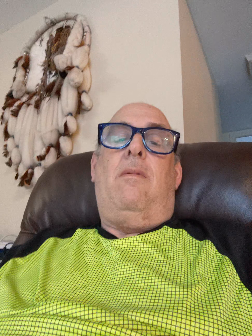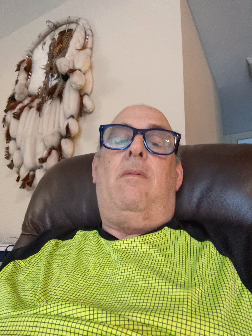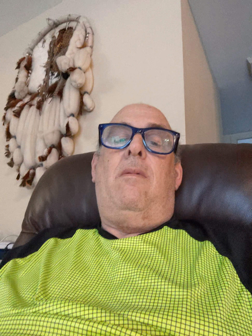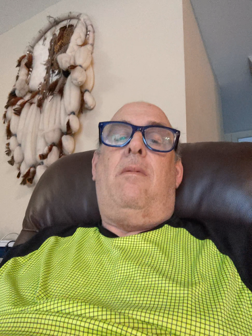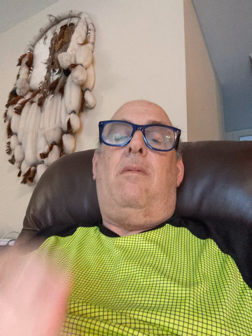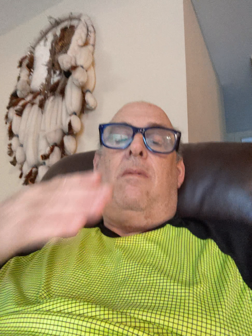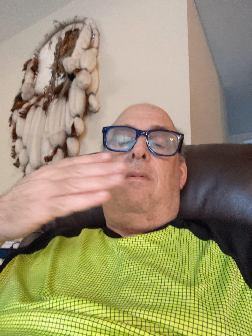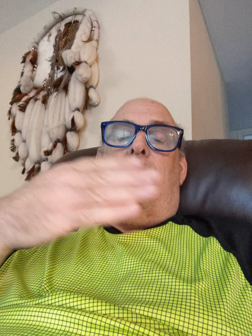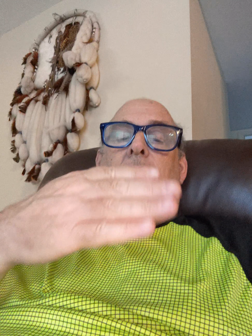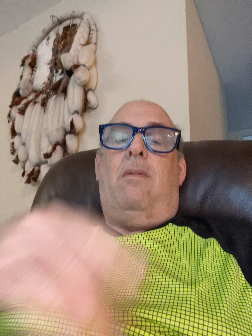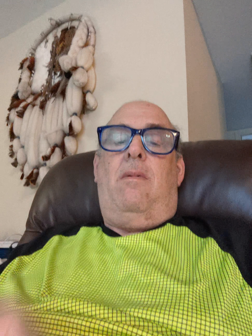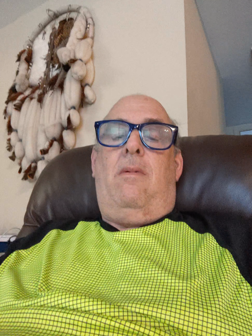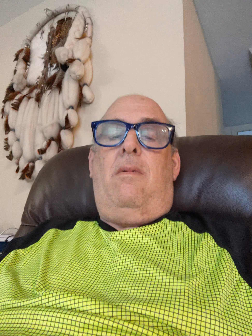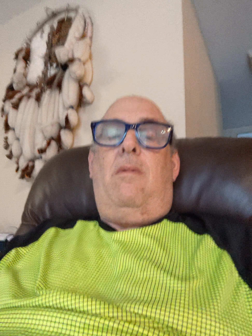fish